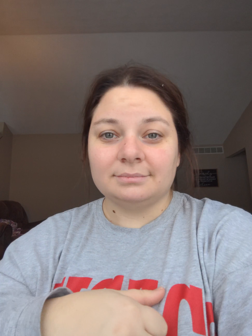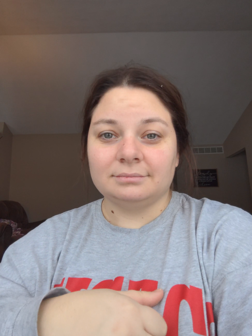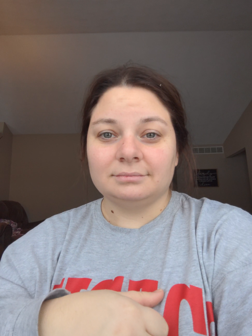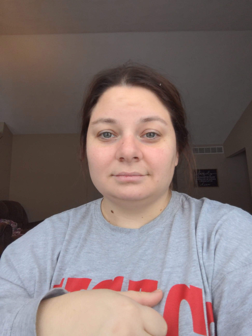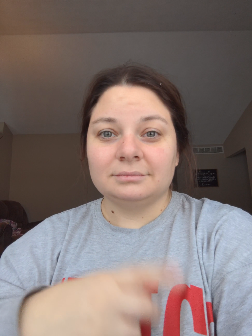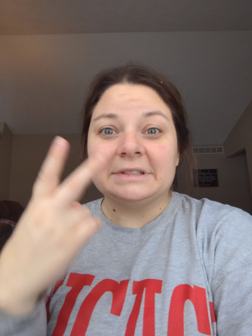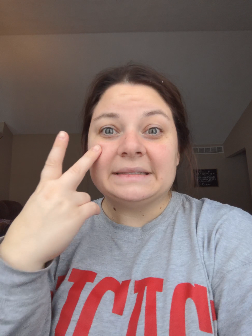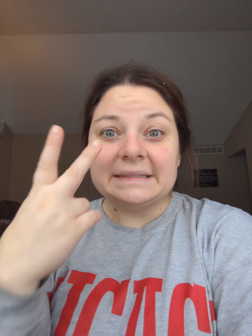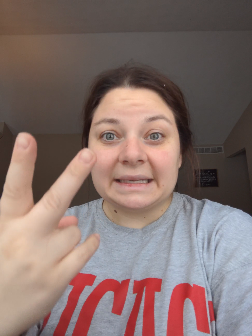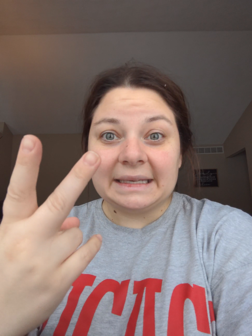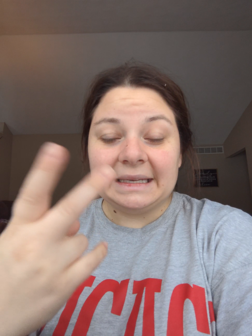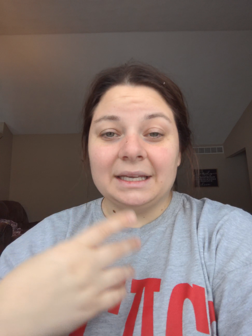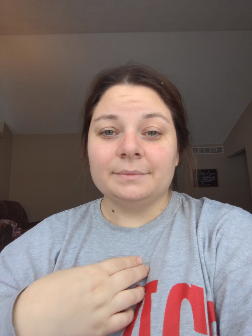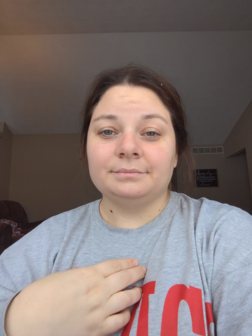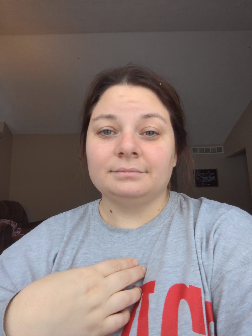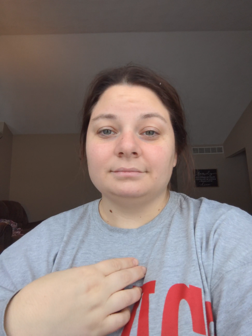see